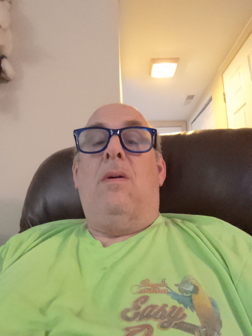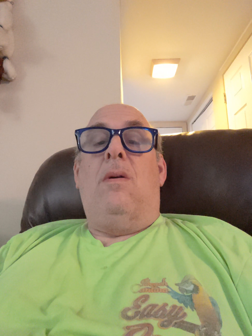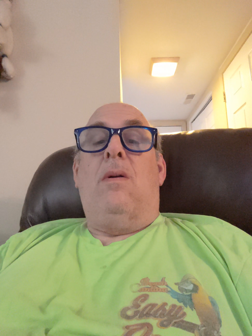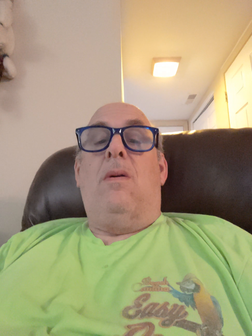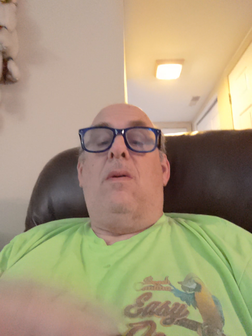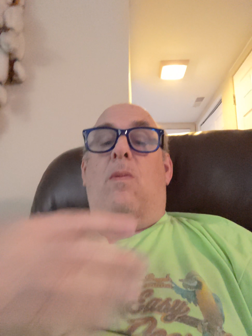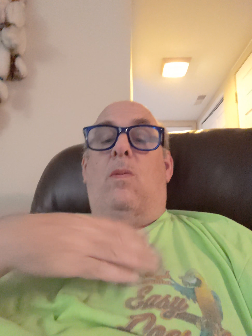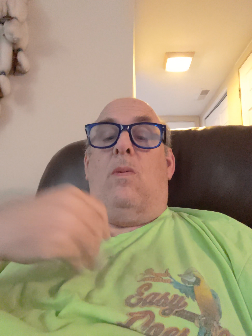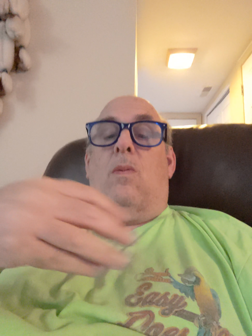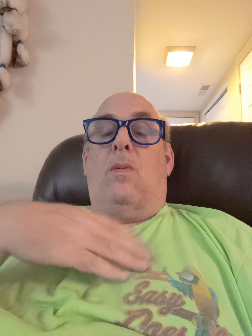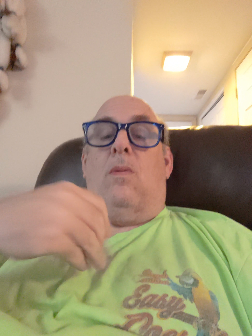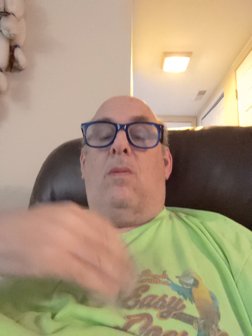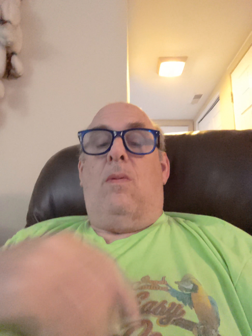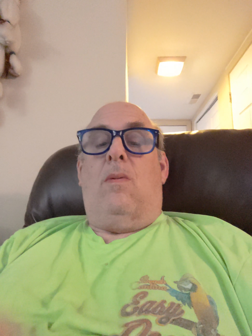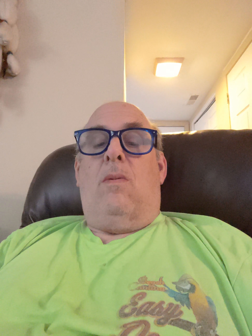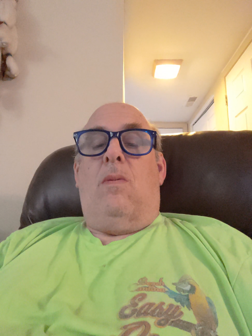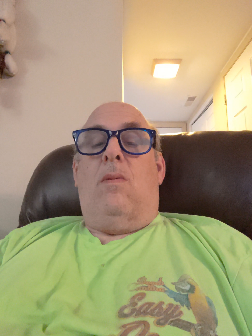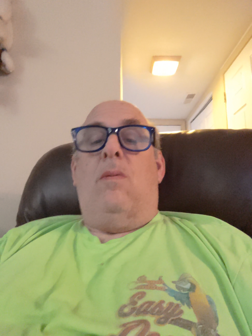white